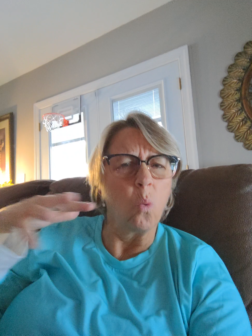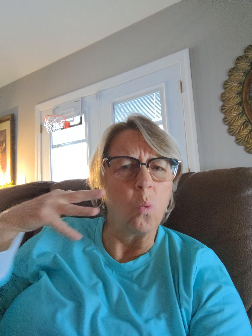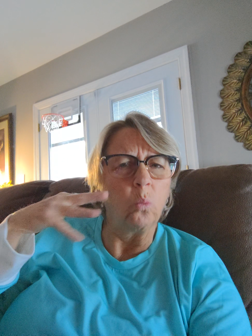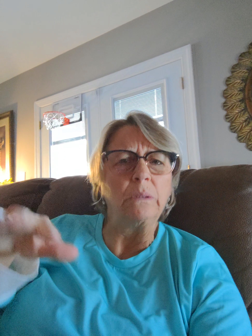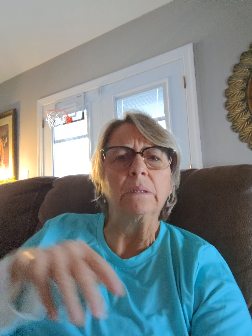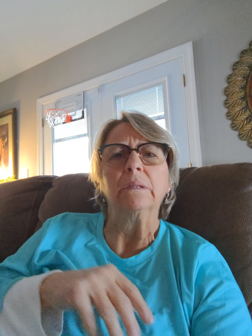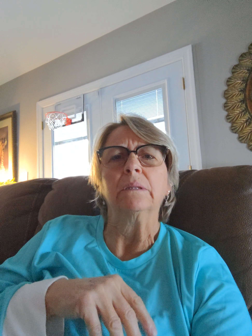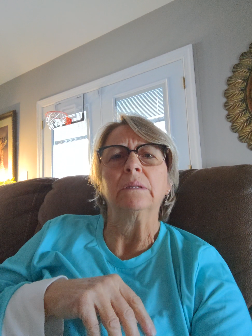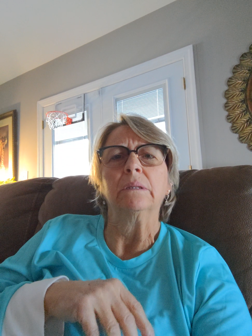noisy